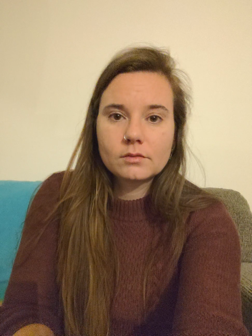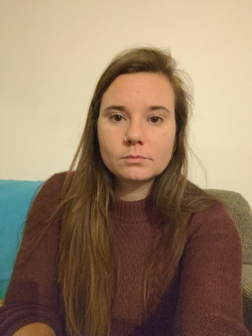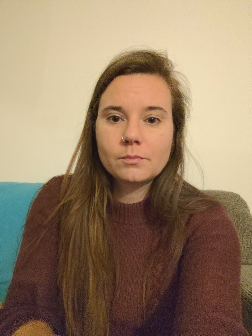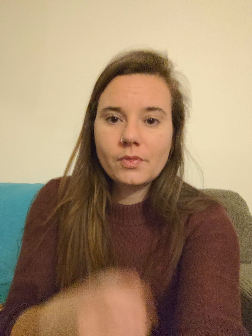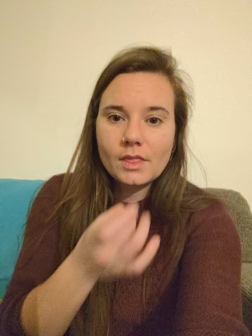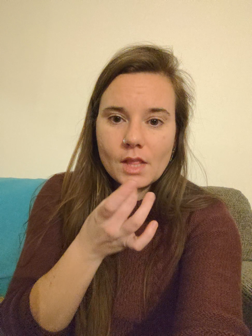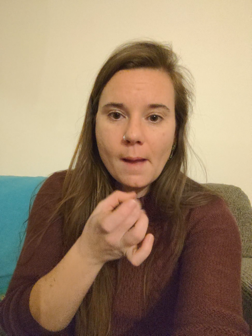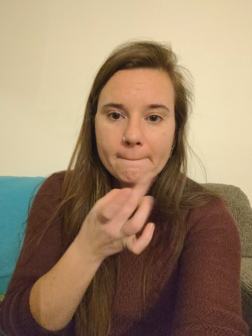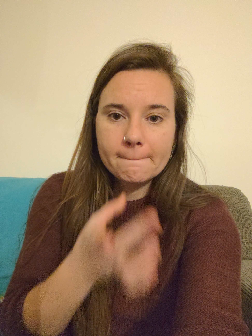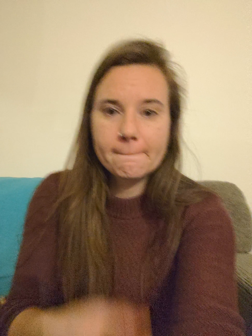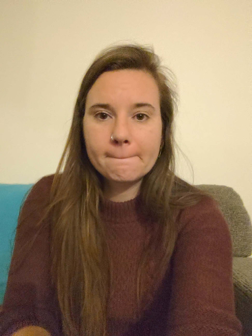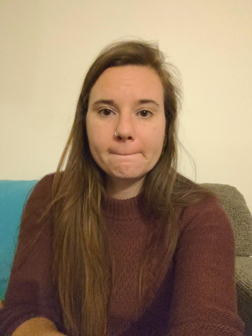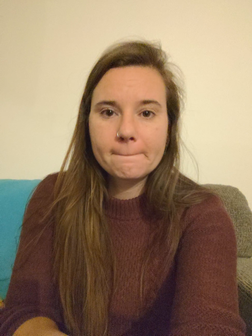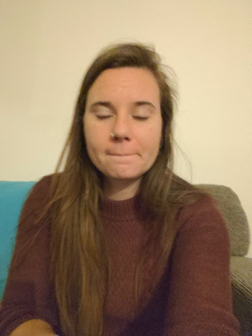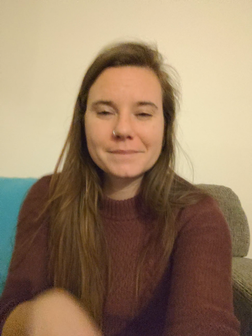lamp